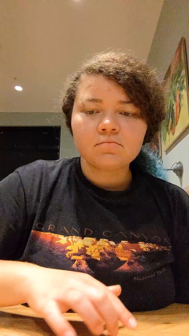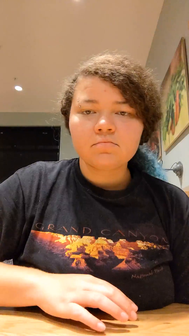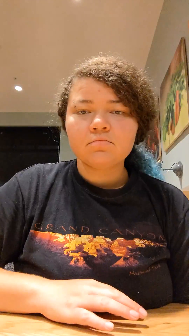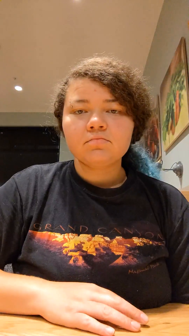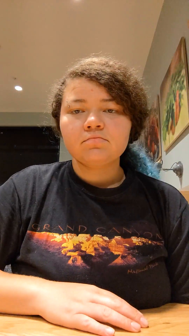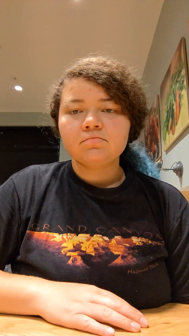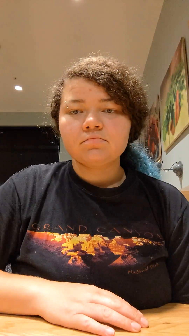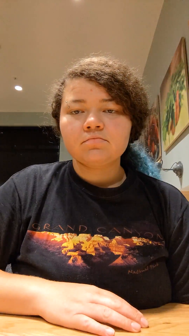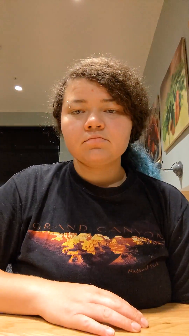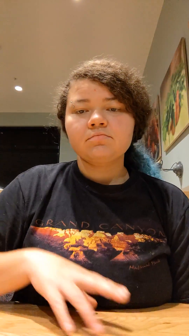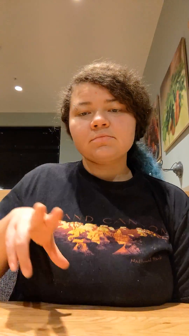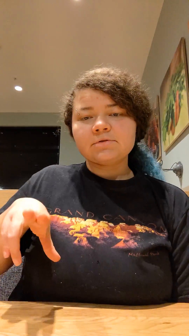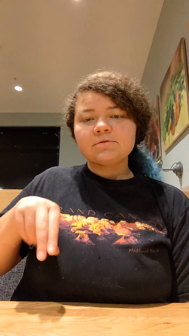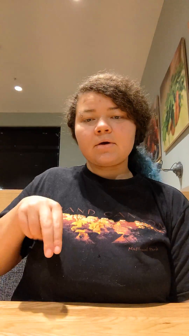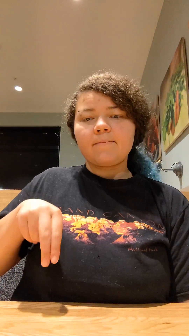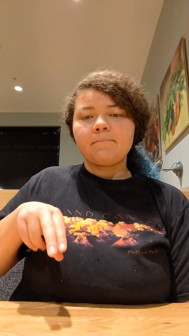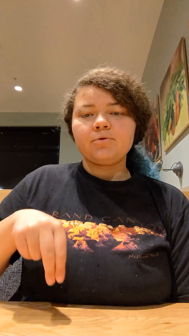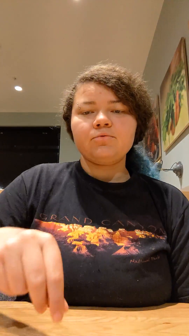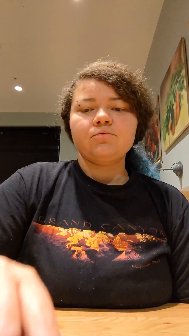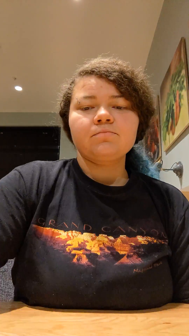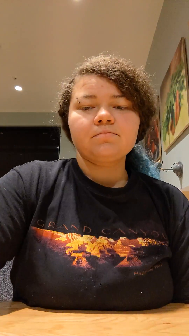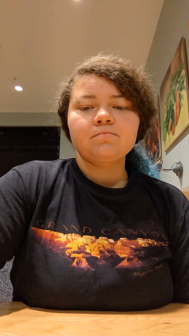diaper